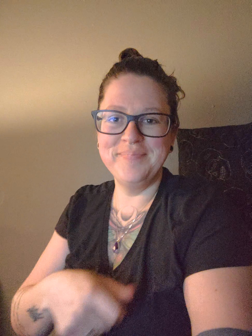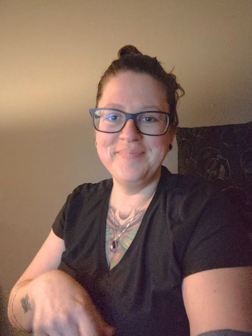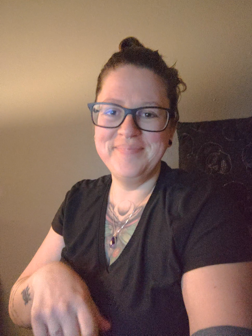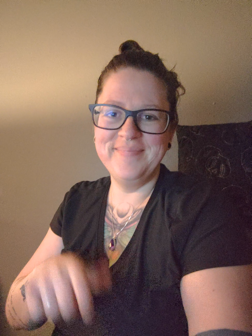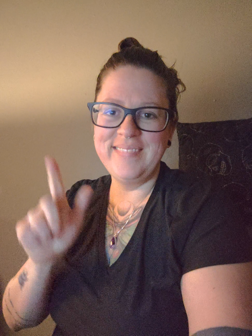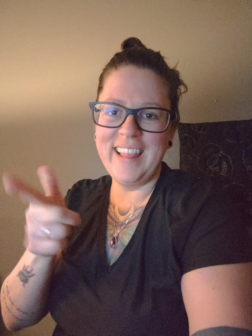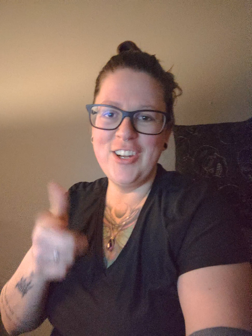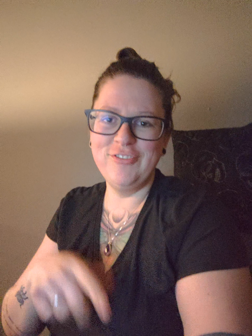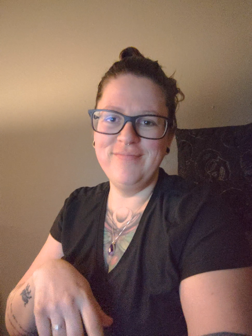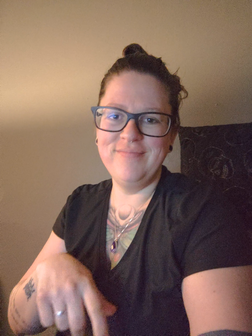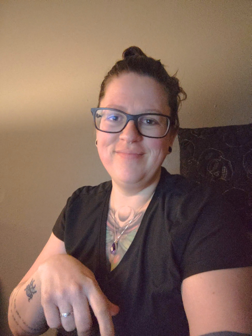later